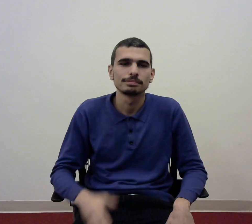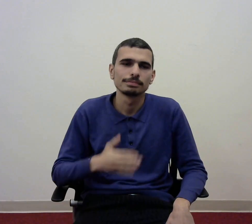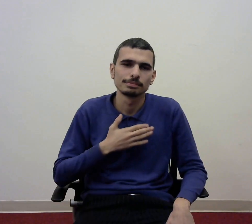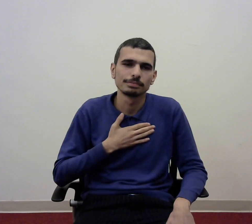mən